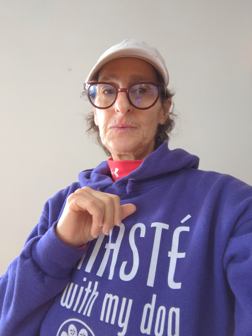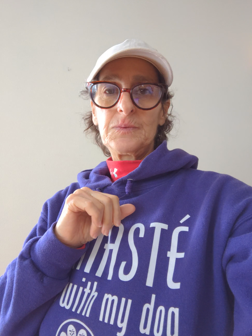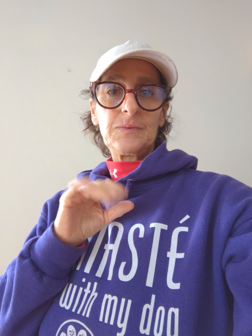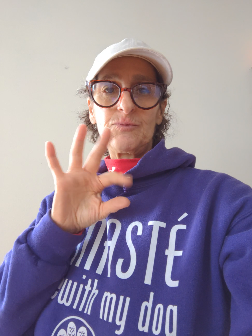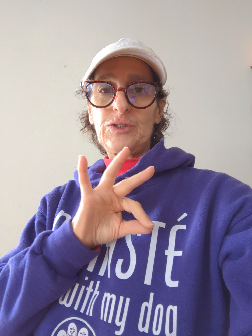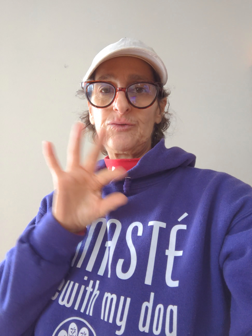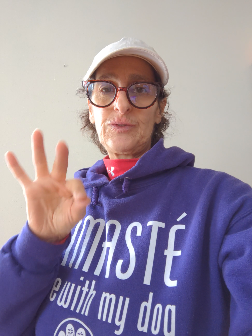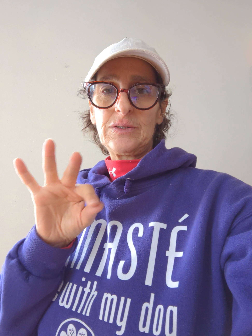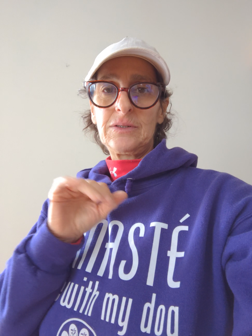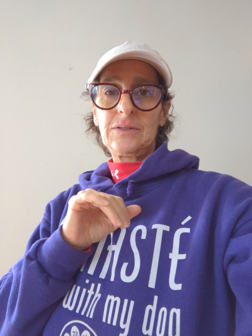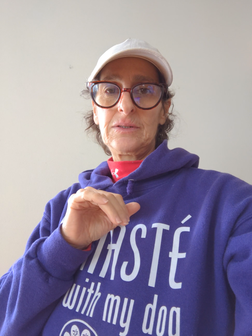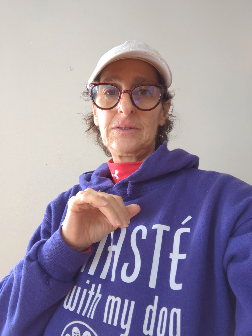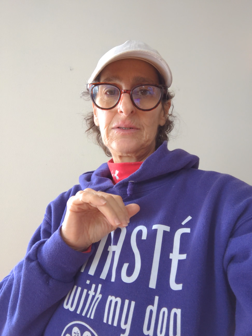french fries